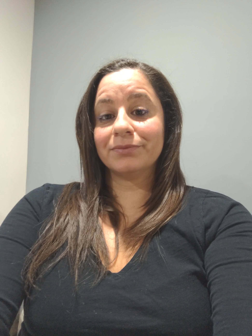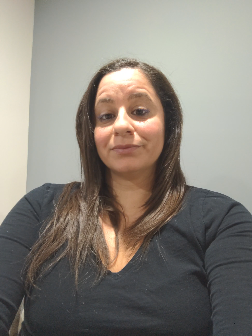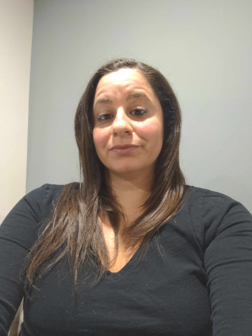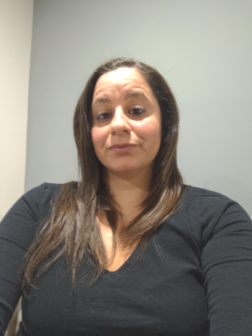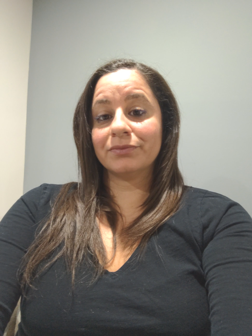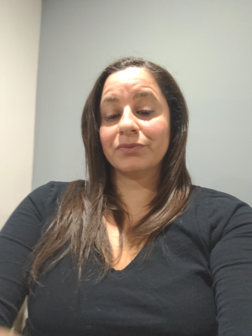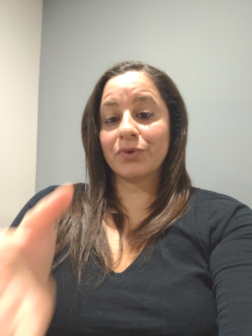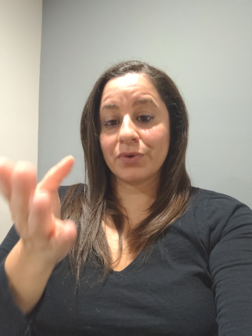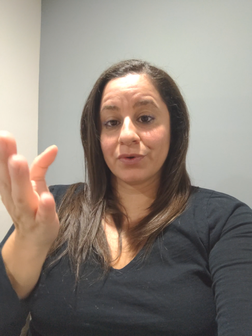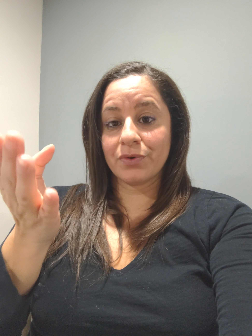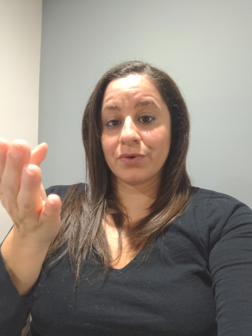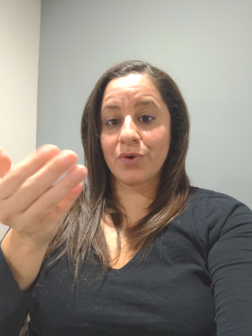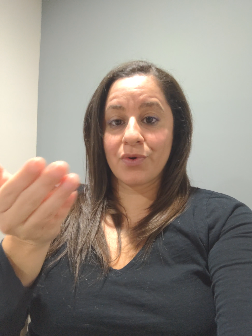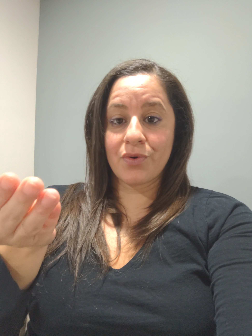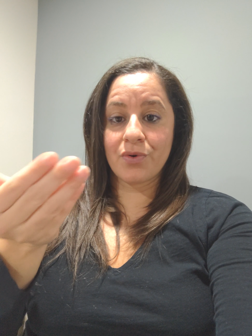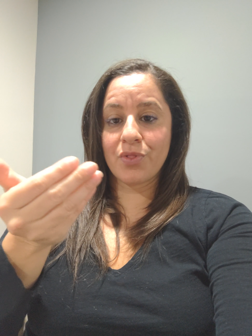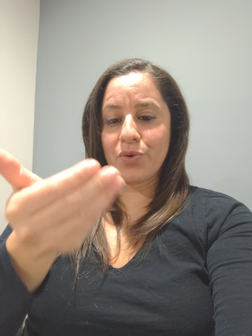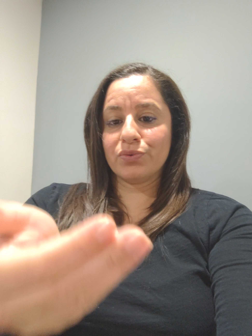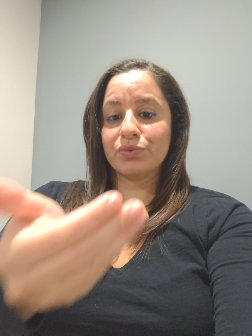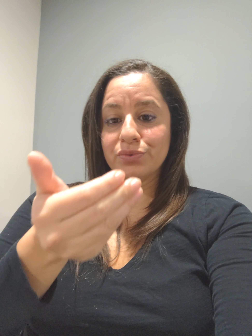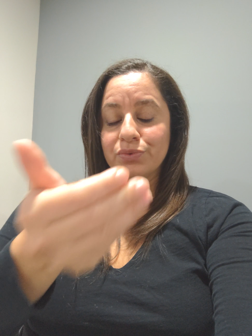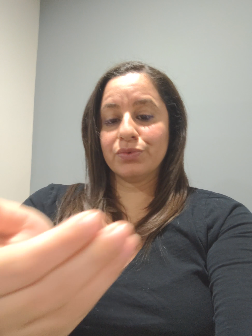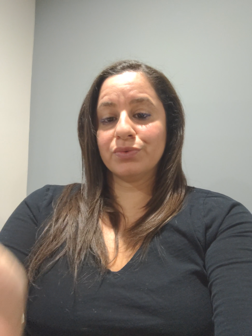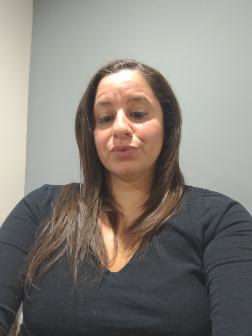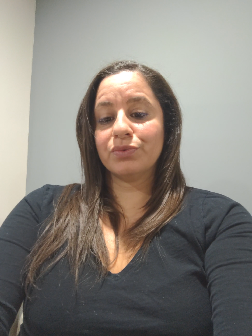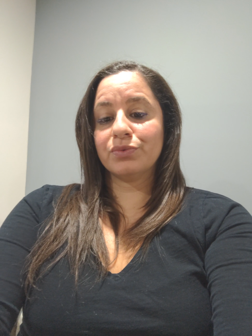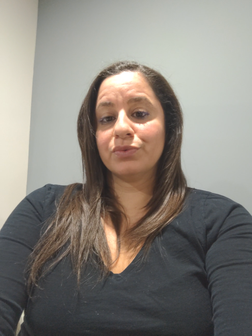close